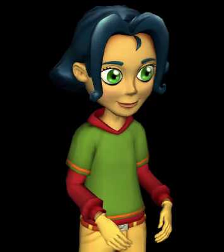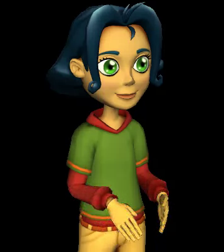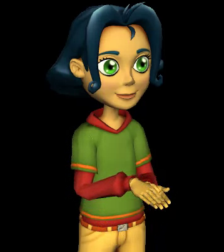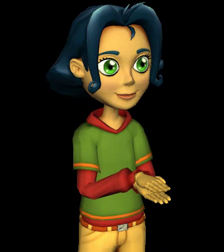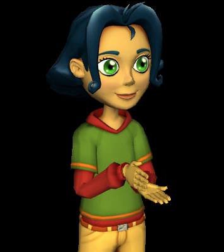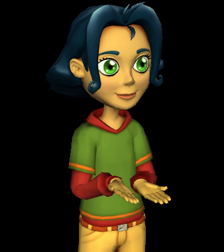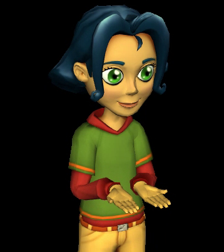نسخة